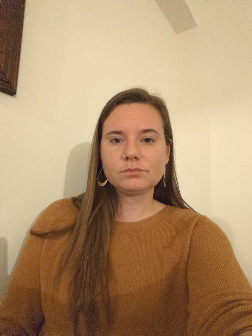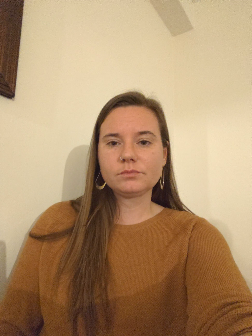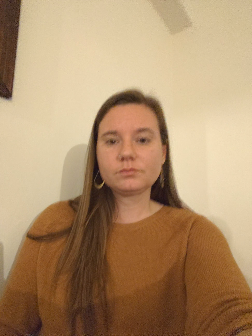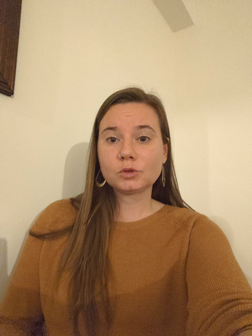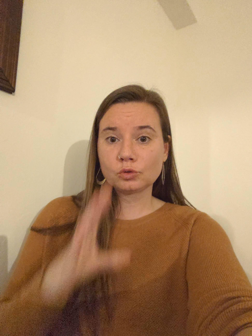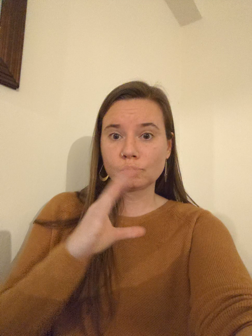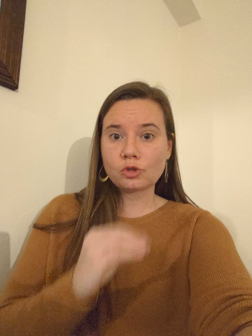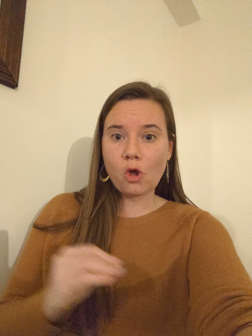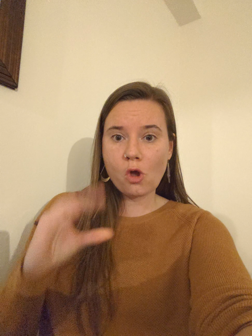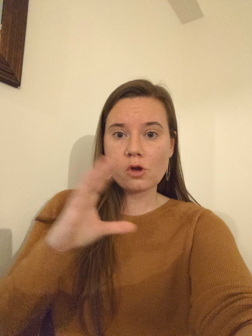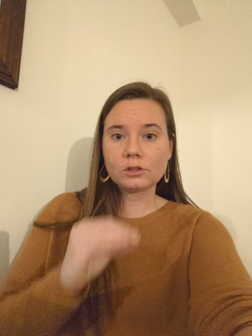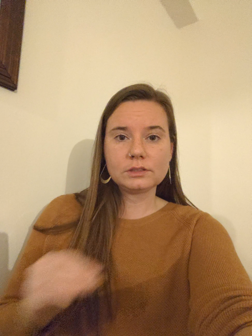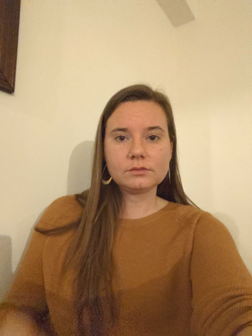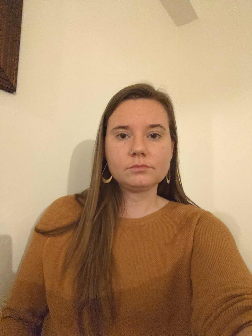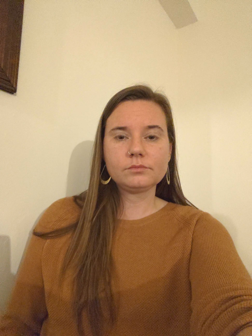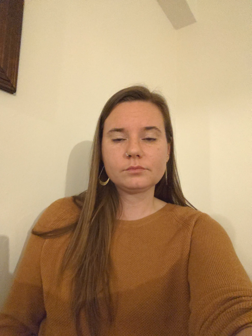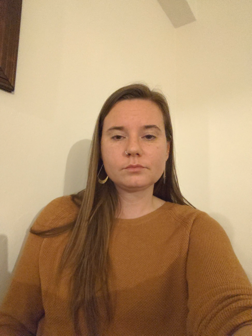story